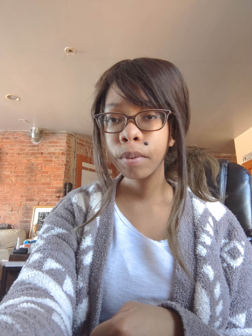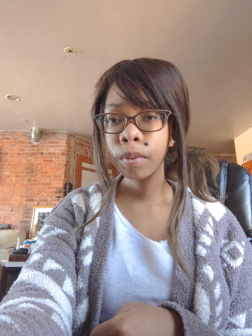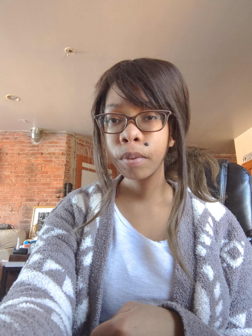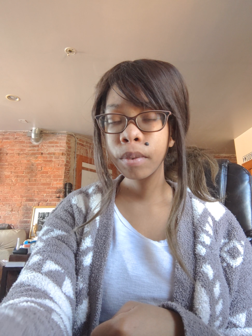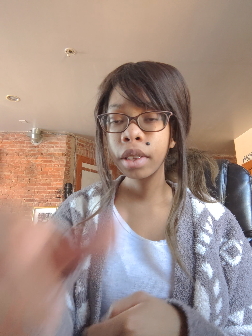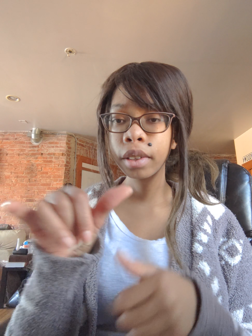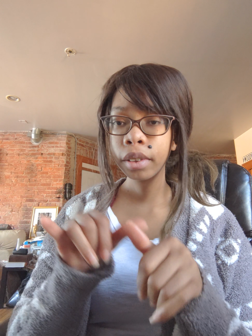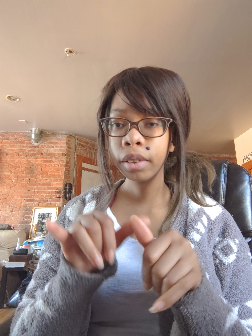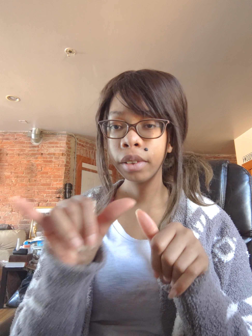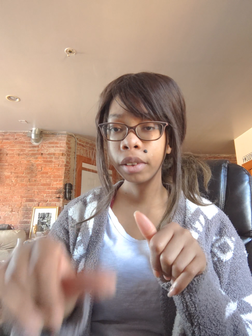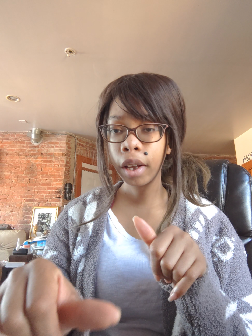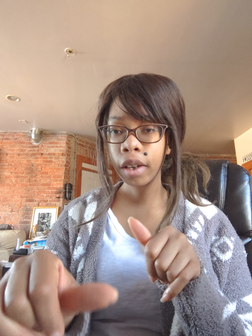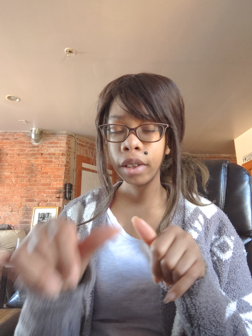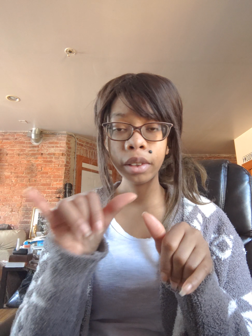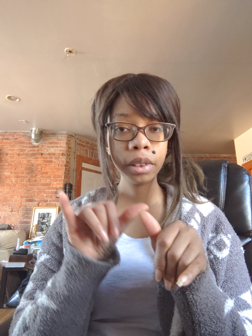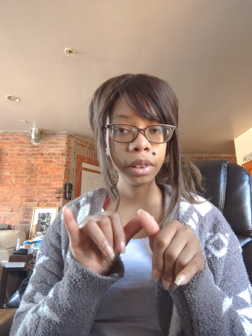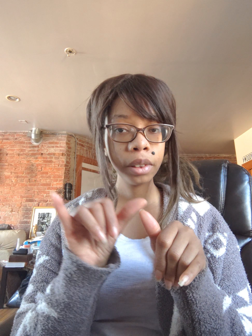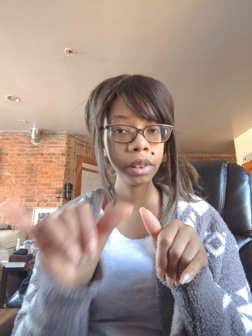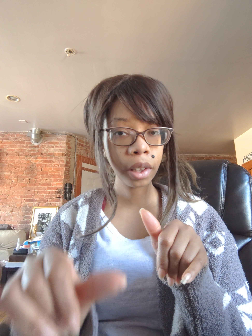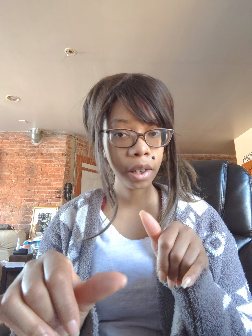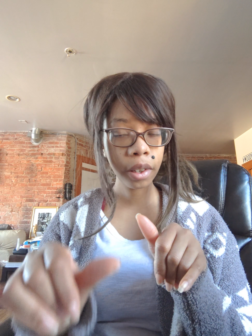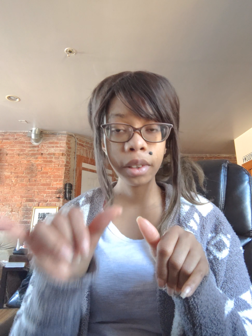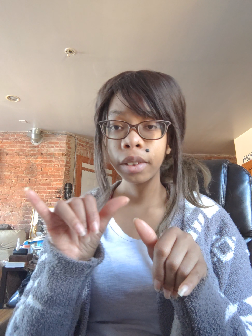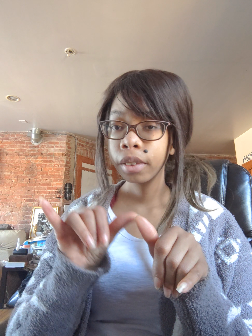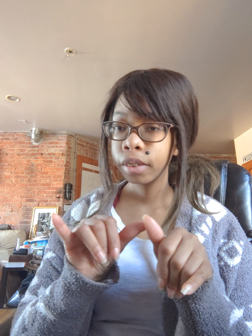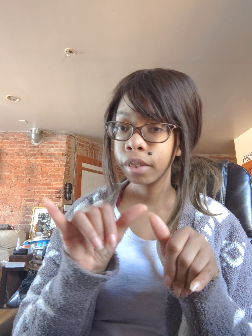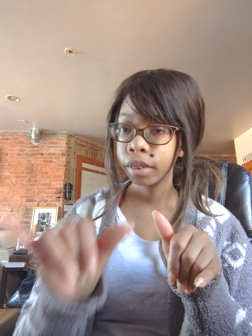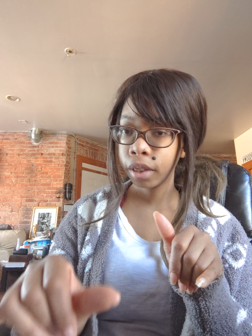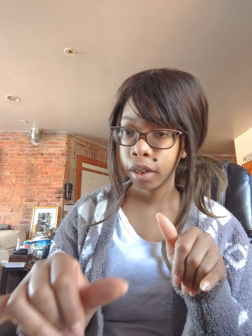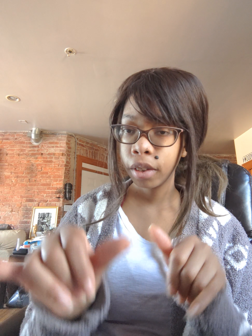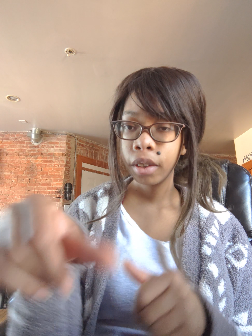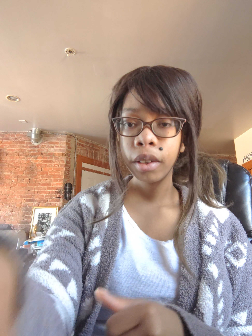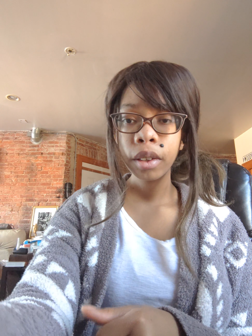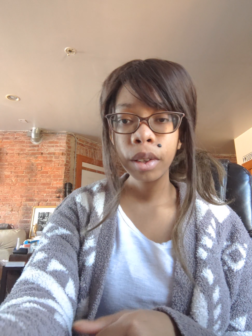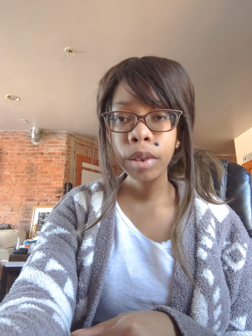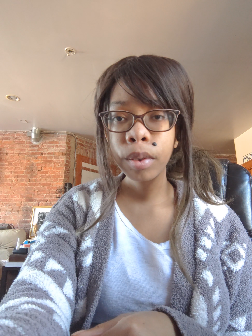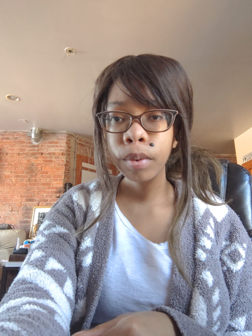stay